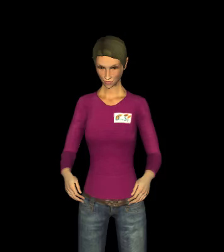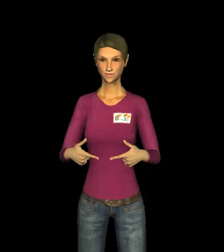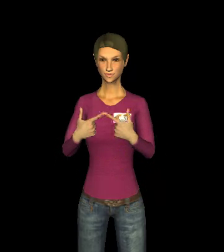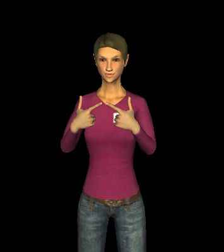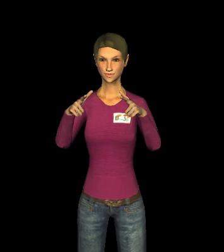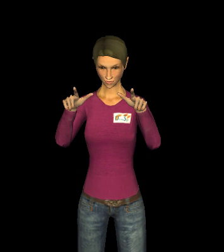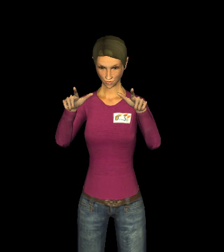حر